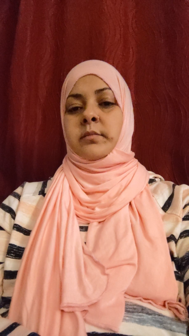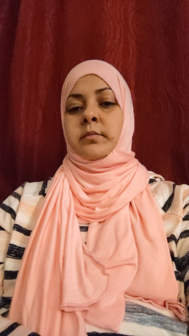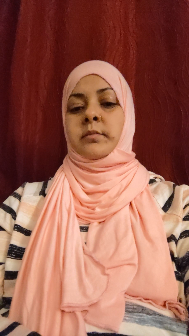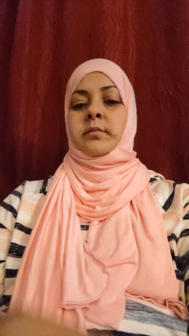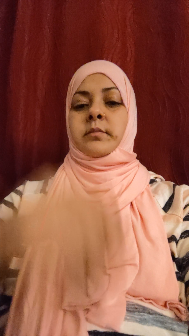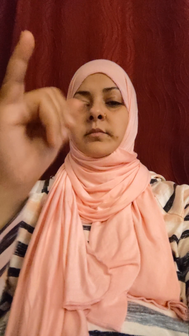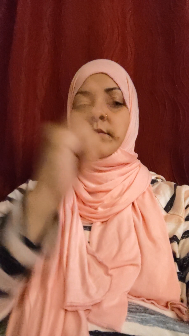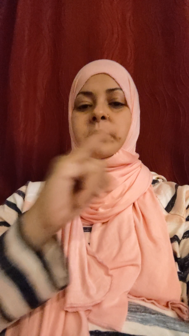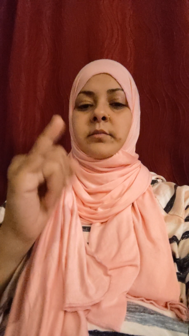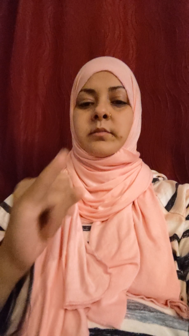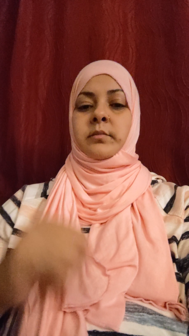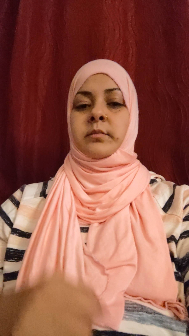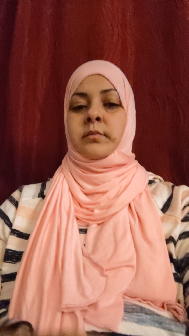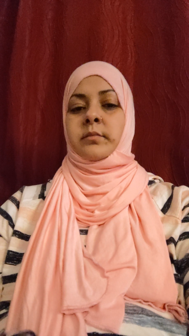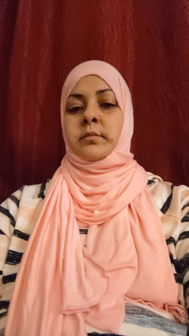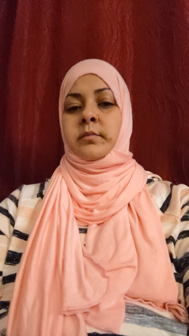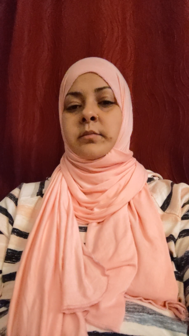draw